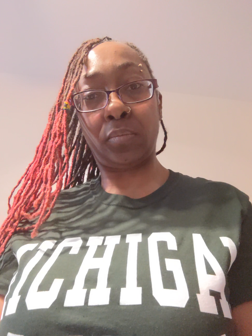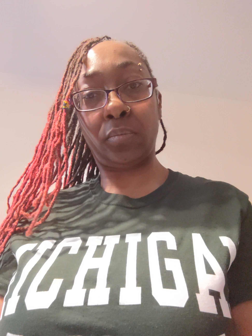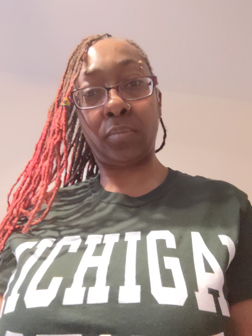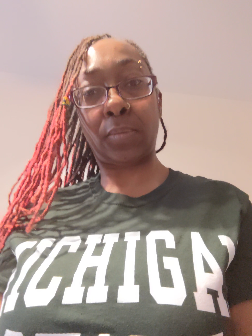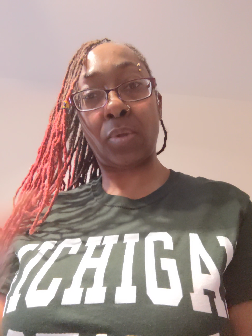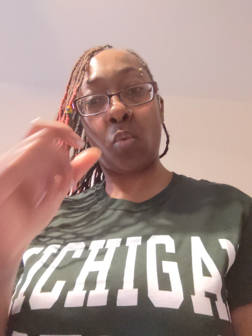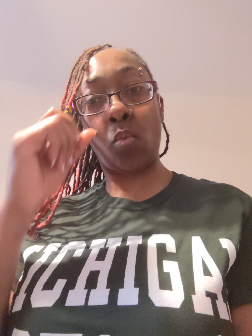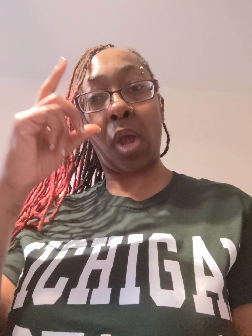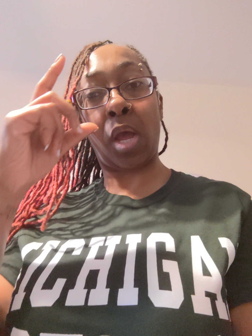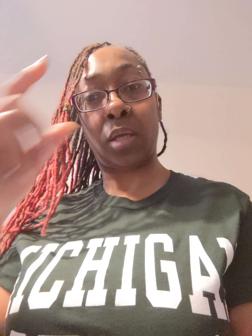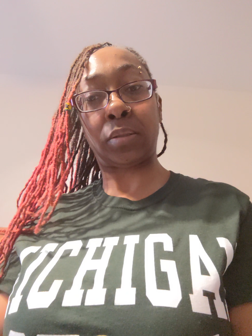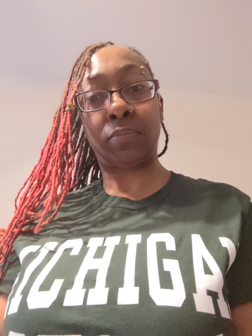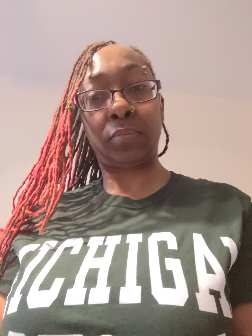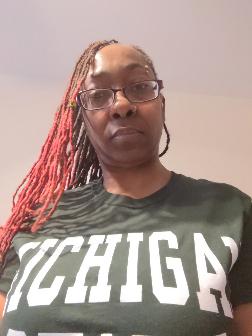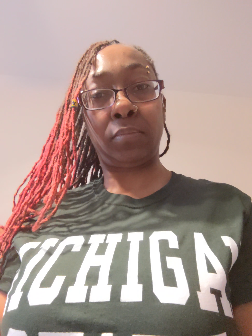awake